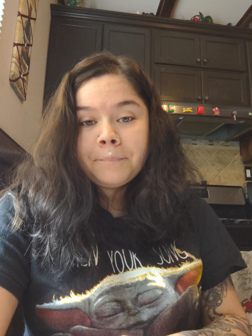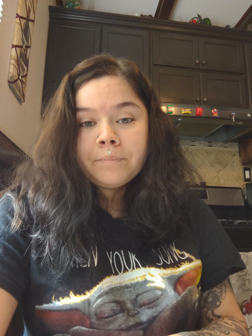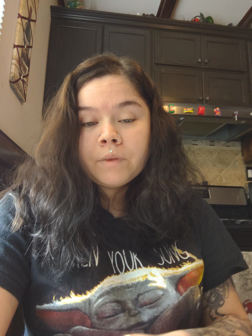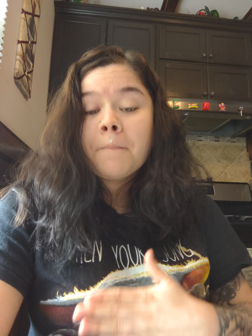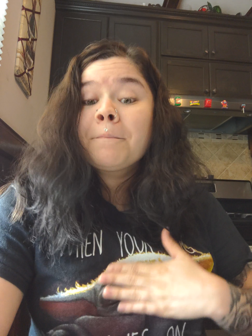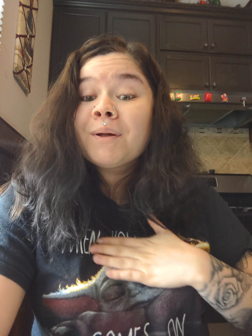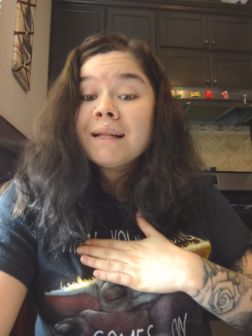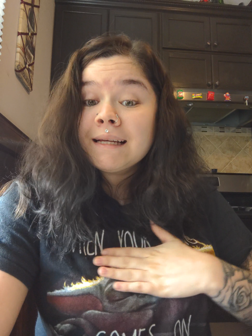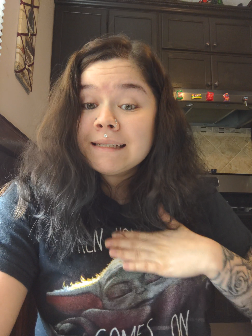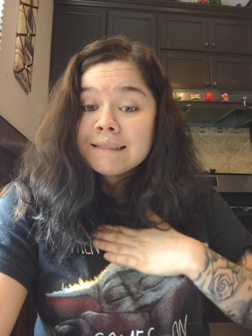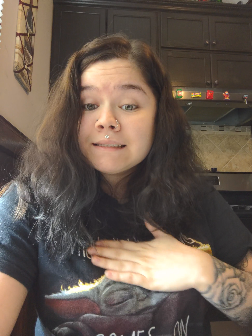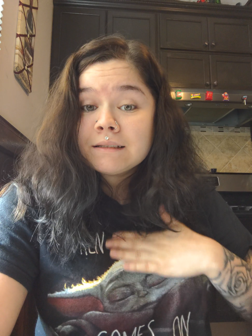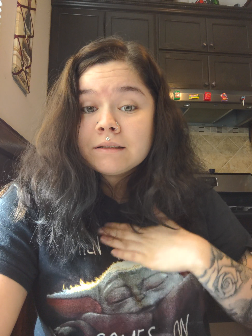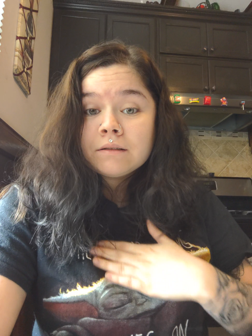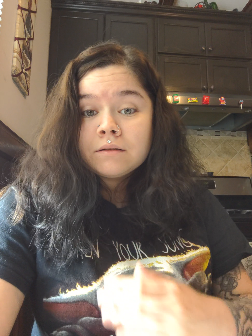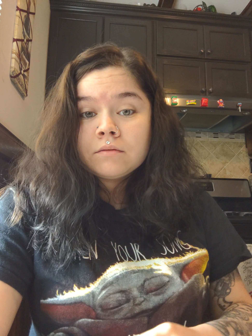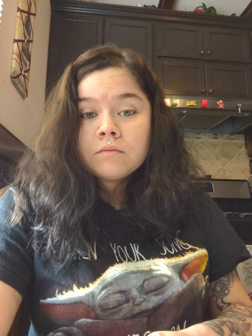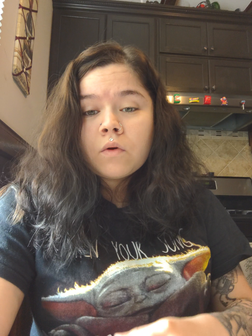please